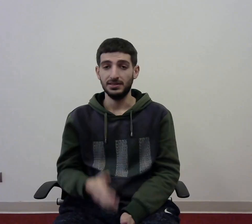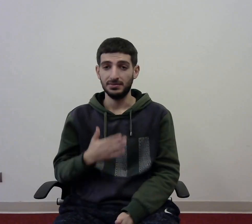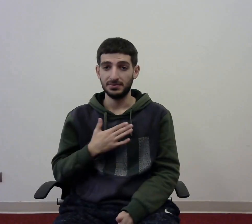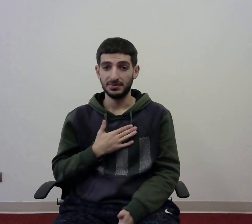mən